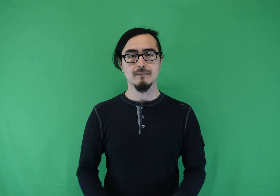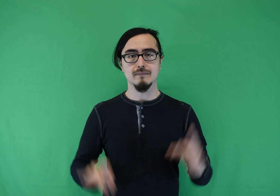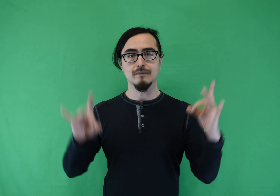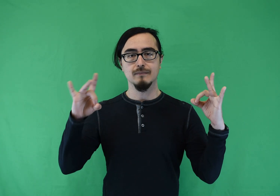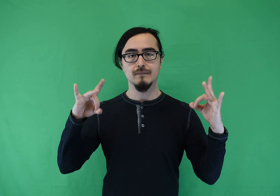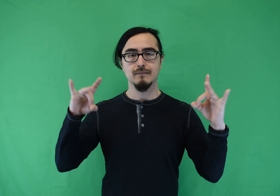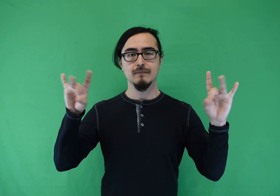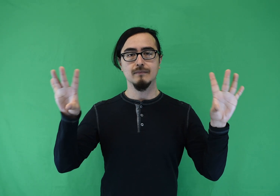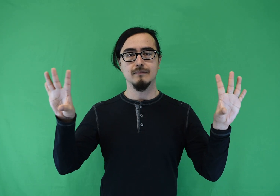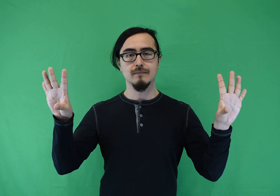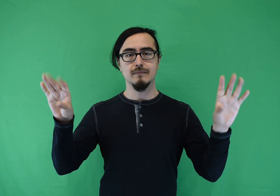suceso